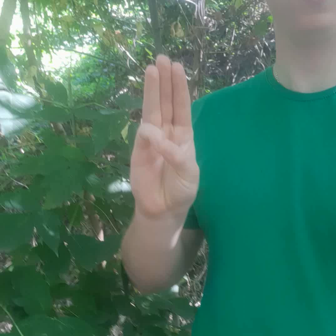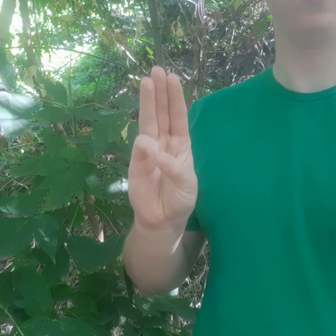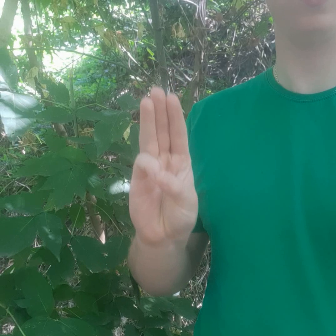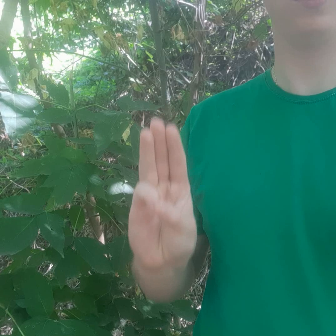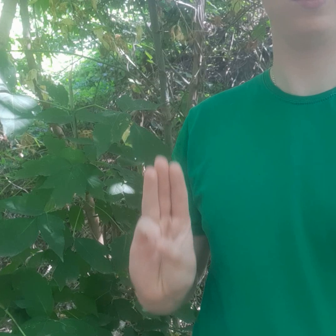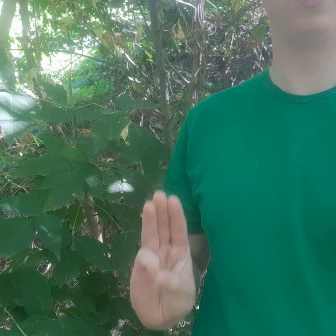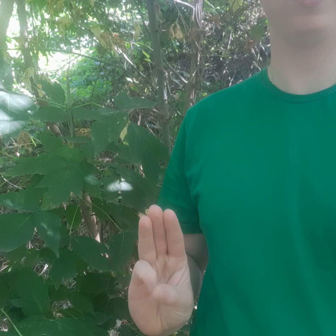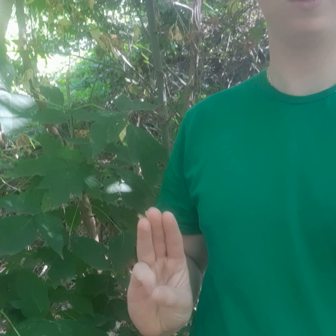Щ